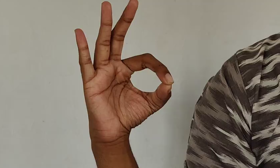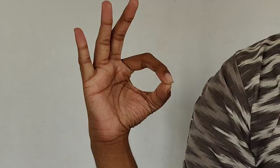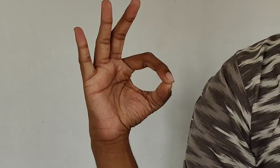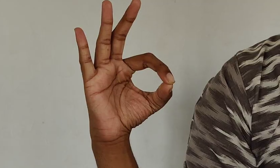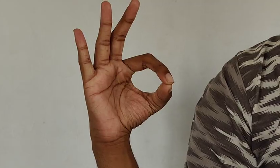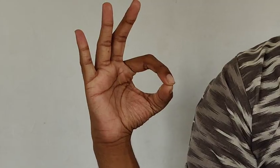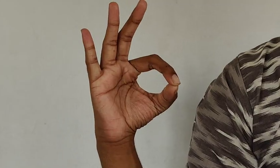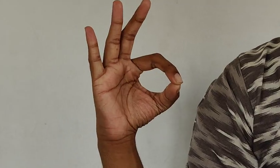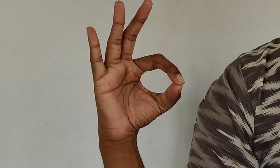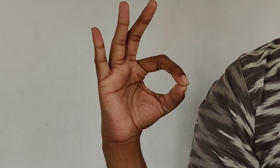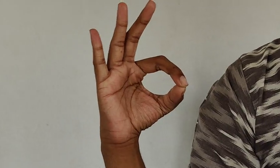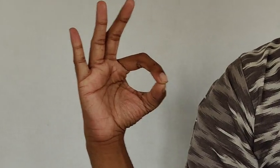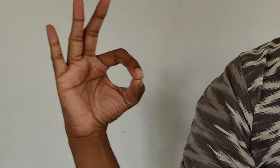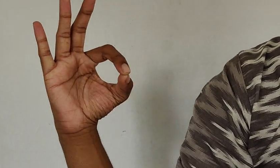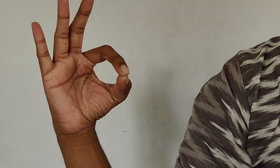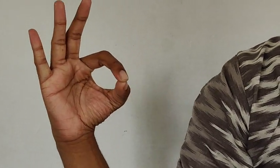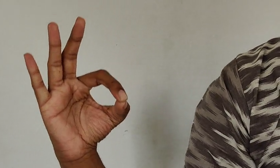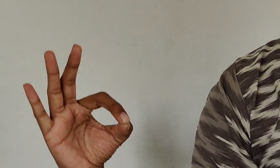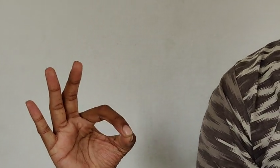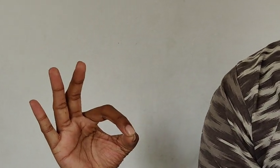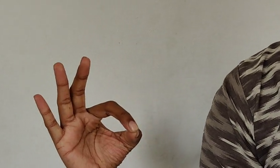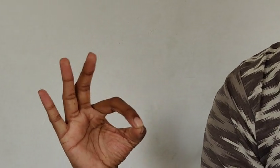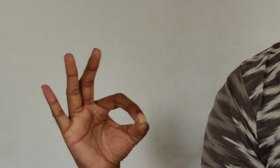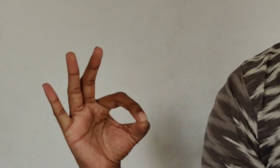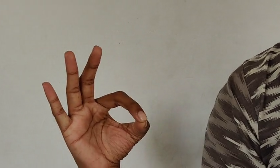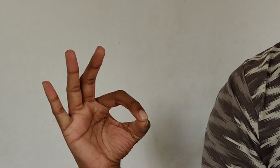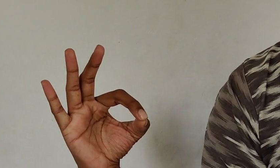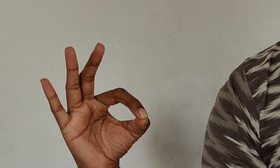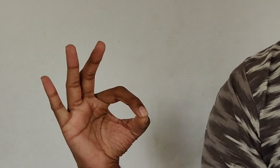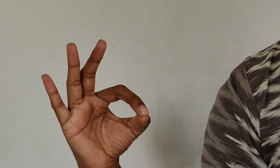ഔ